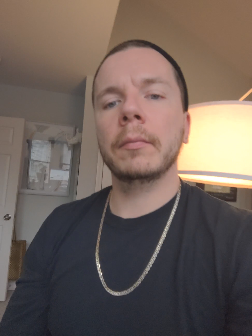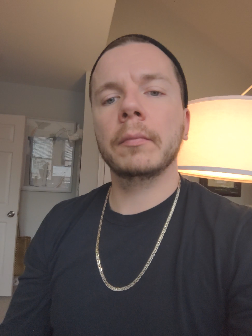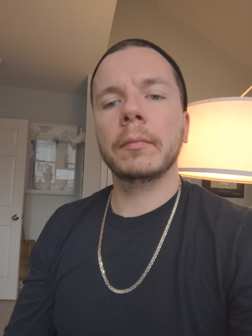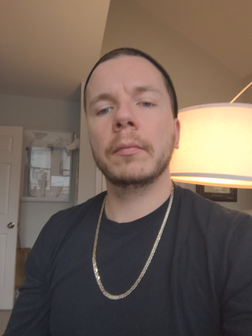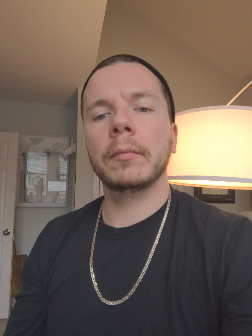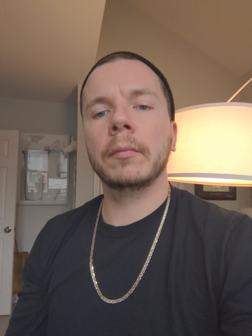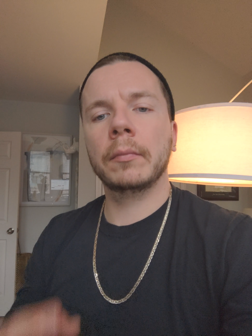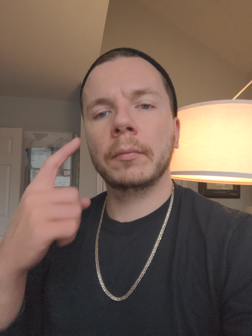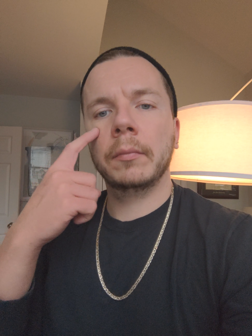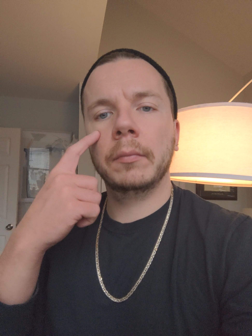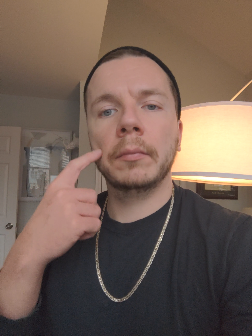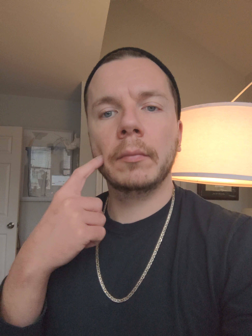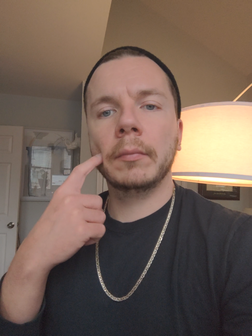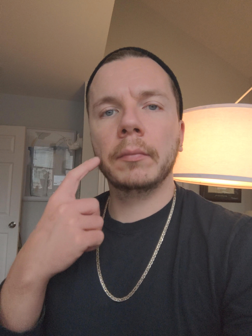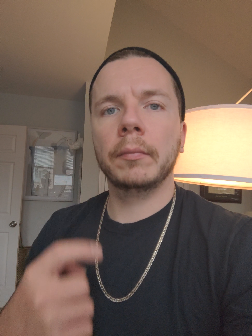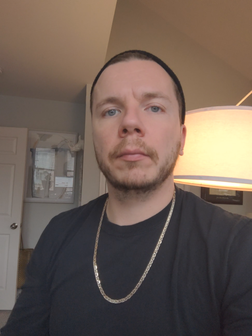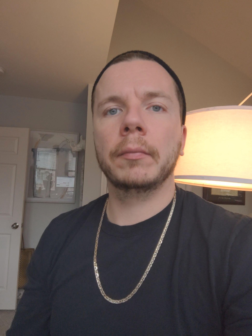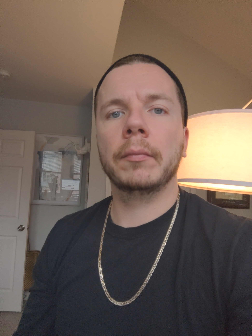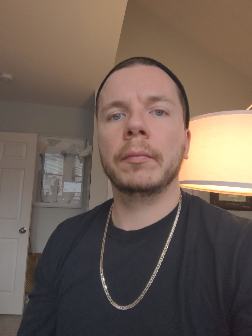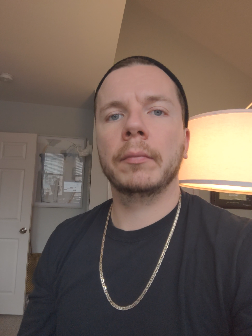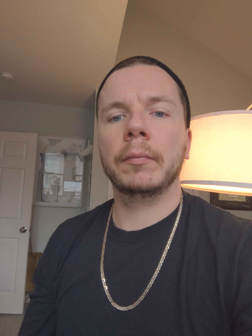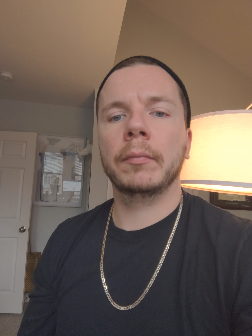cry